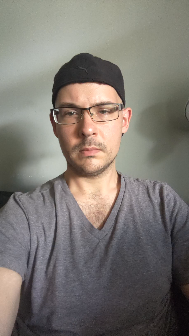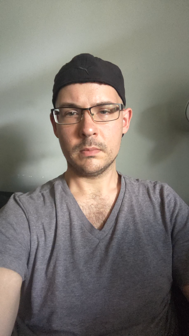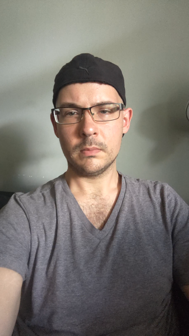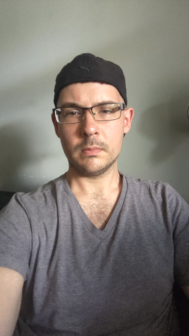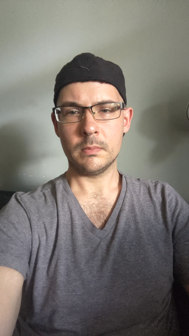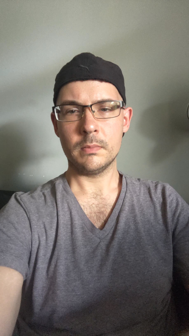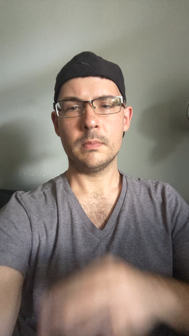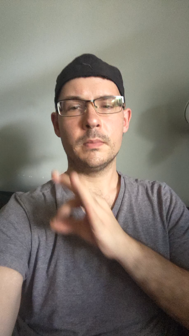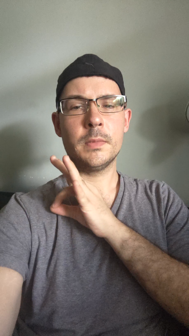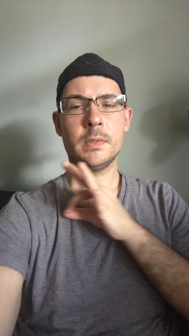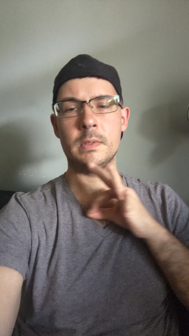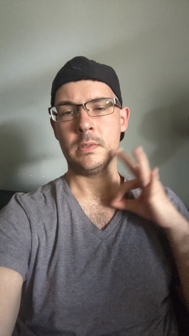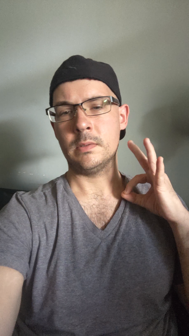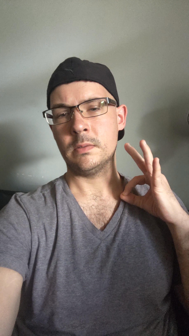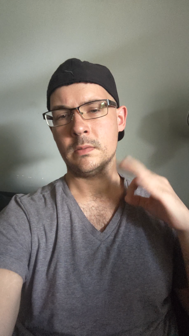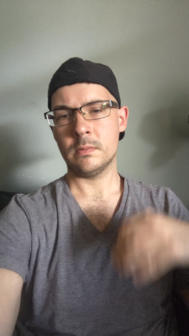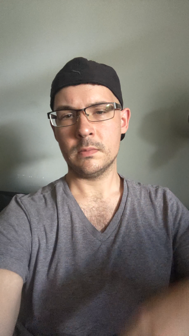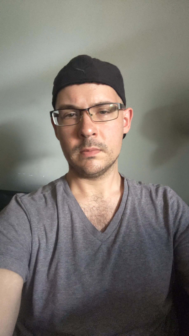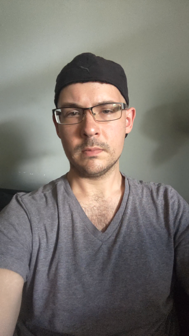beads